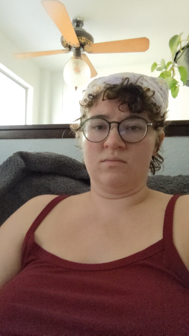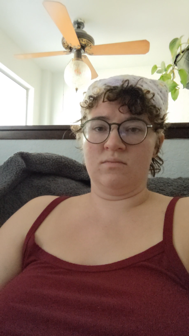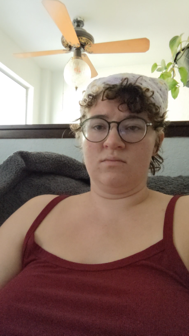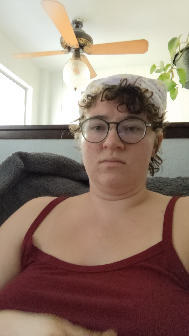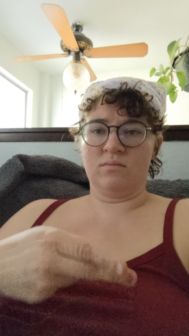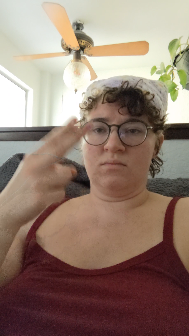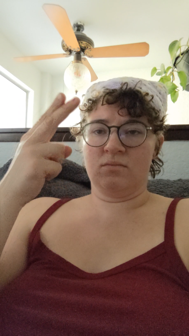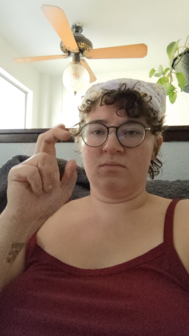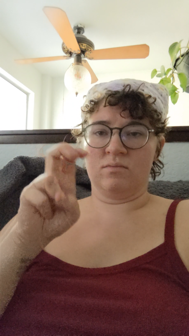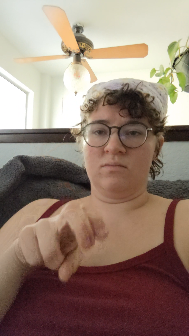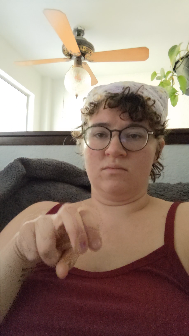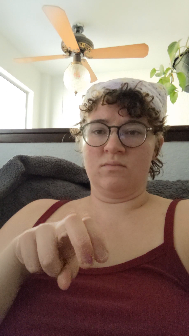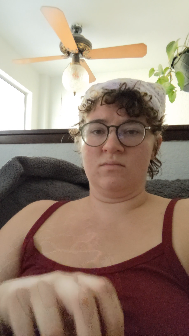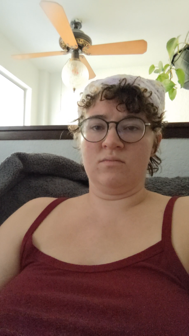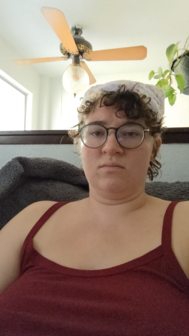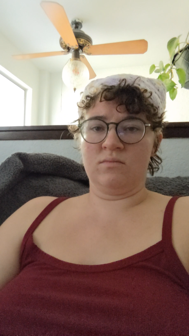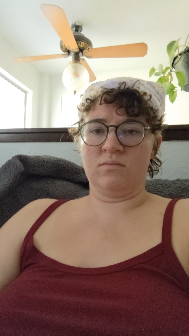high chair